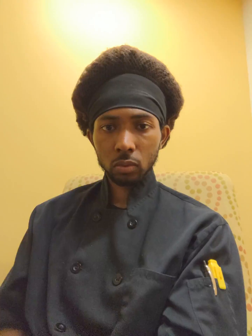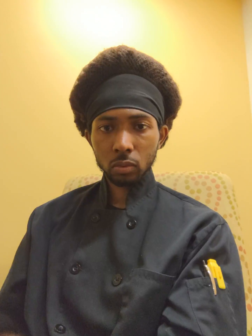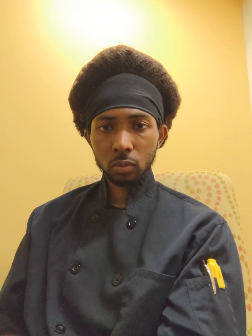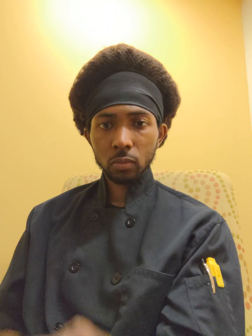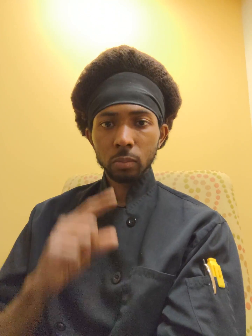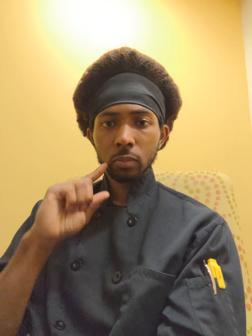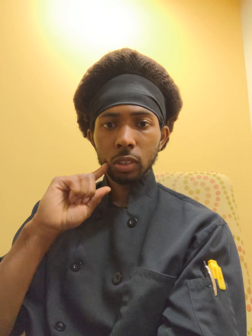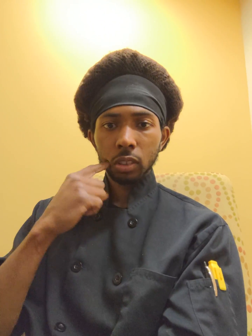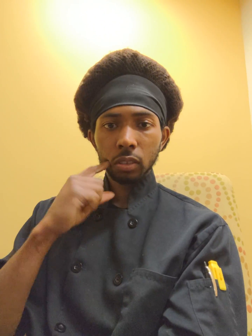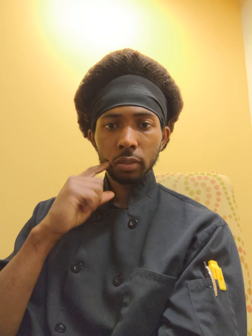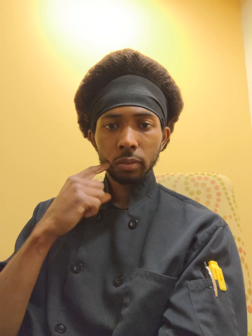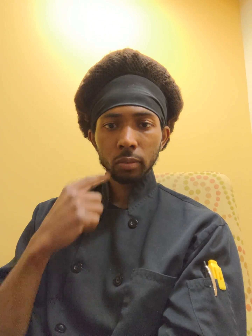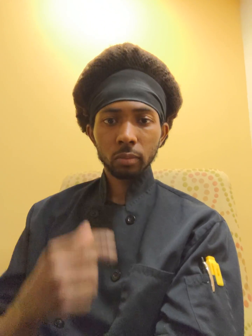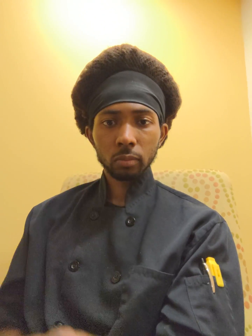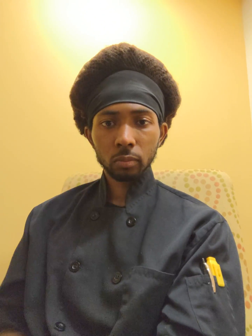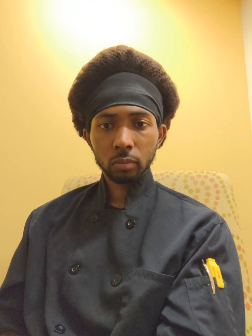candy